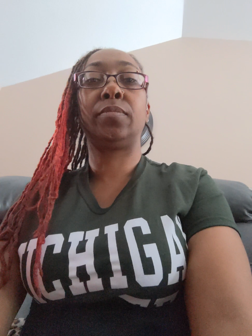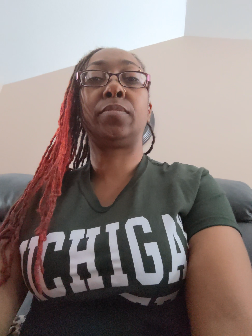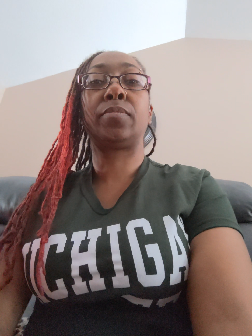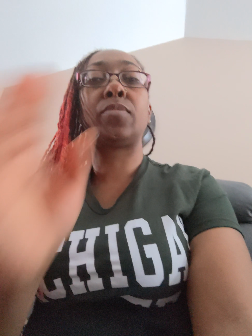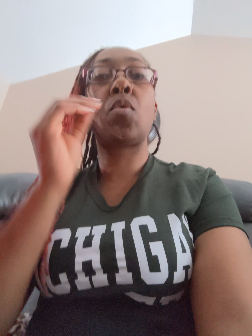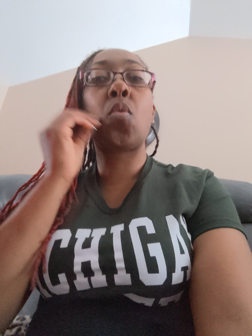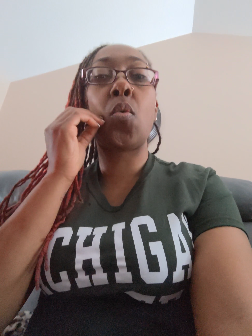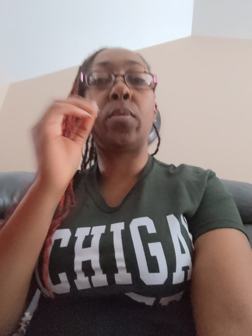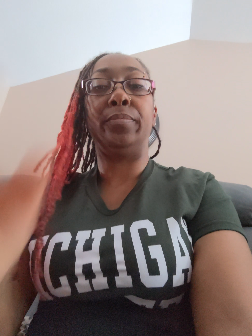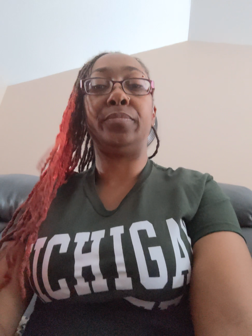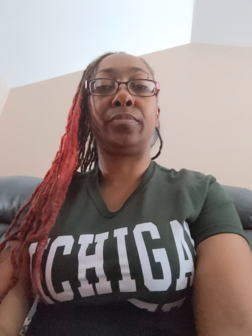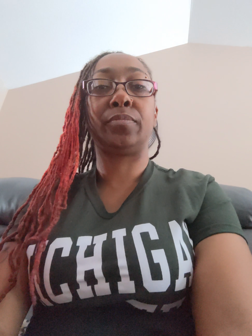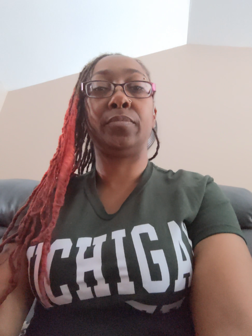home